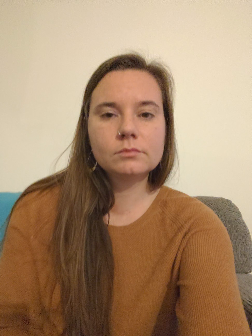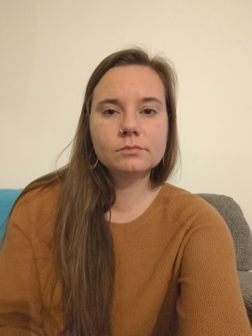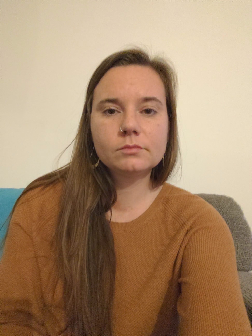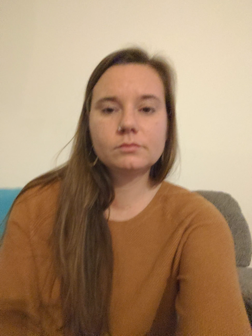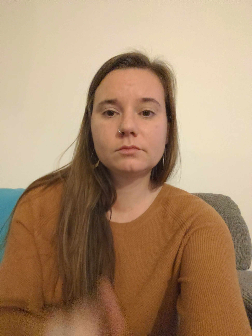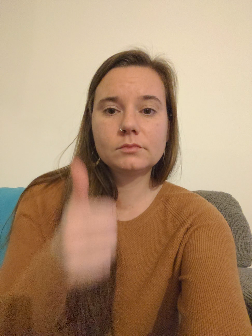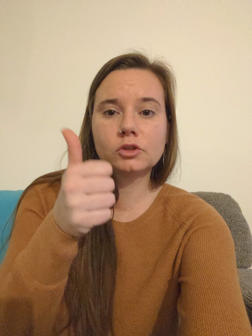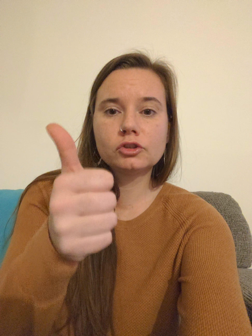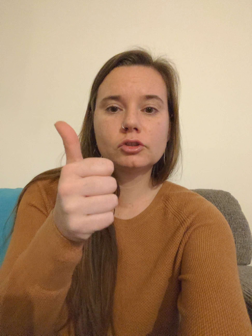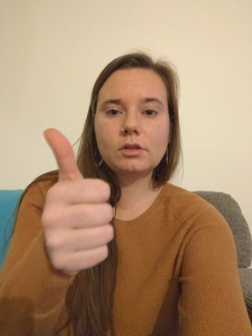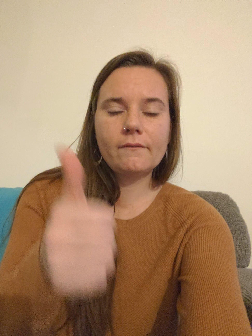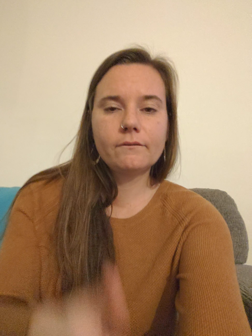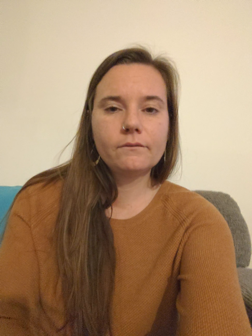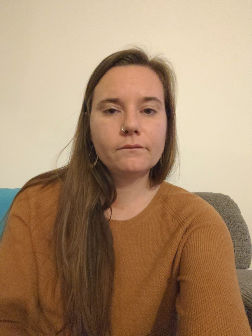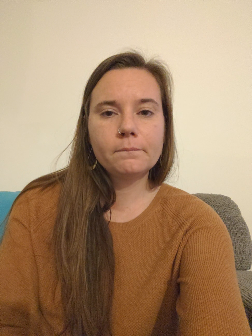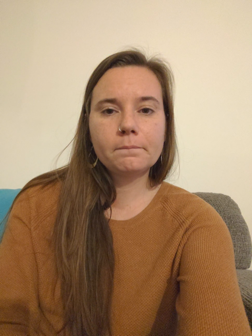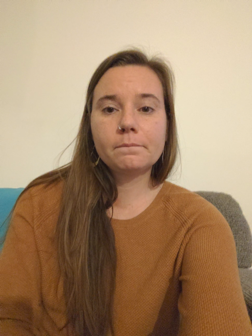yourself